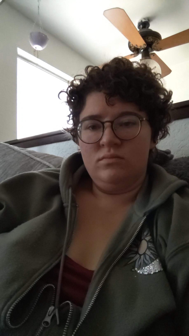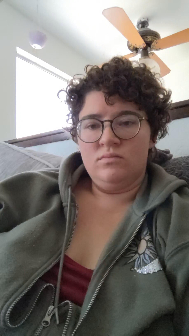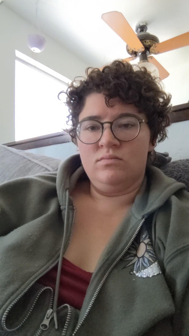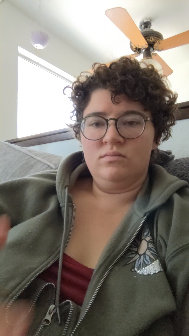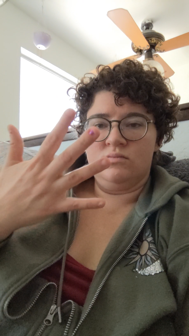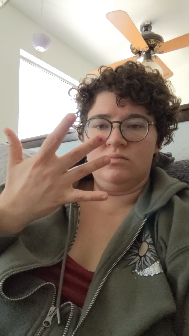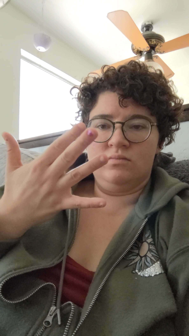hand